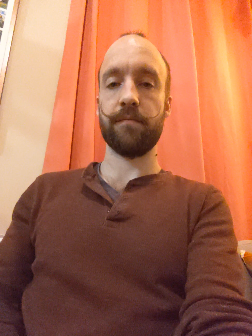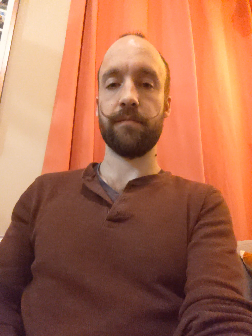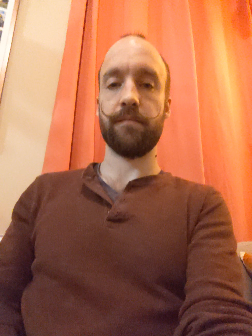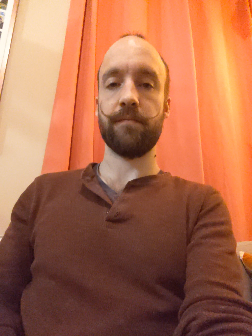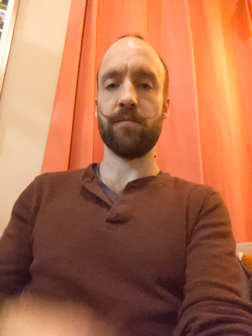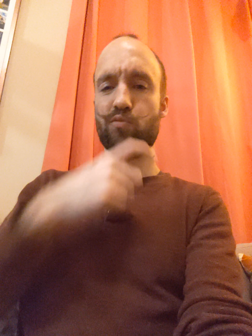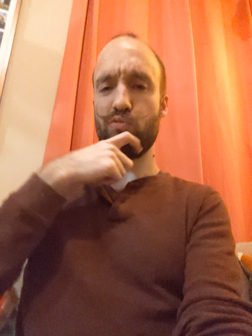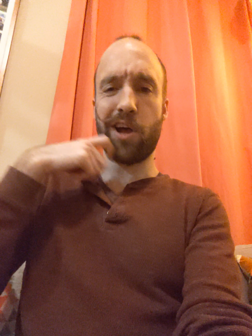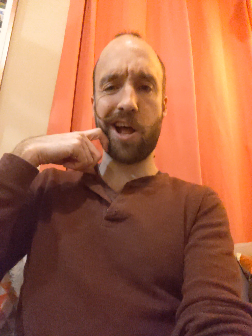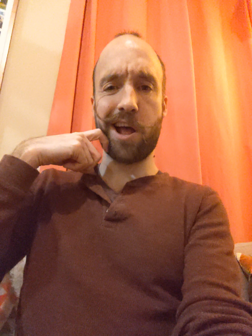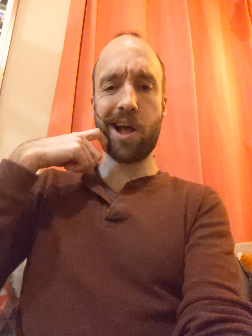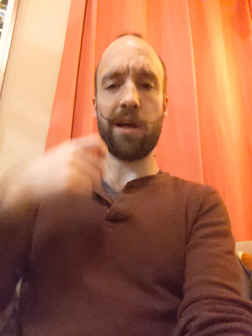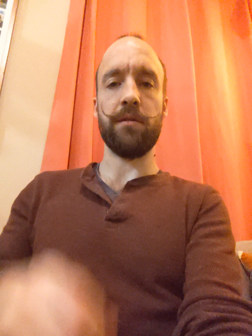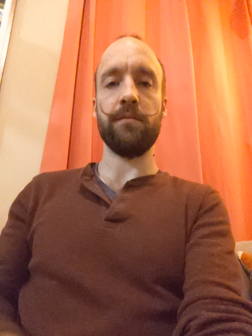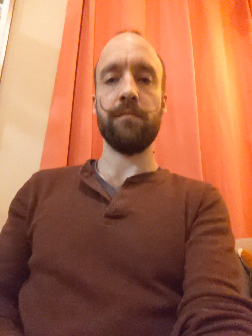dry